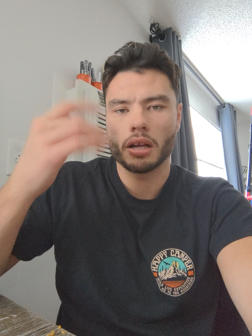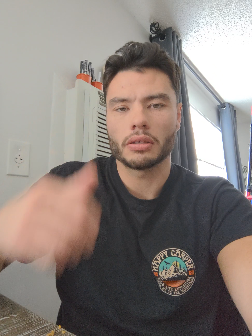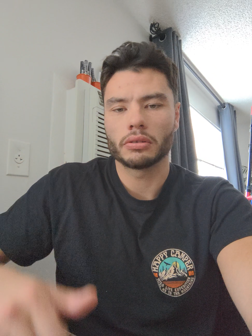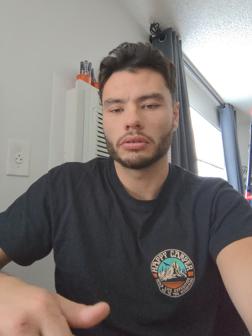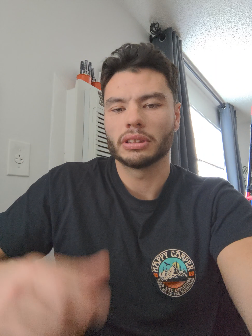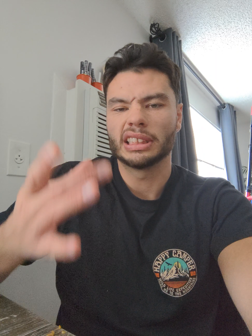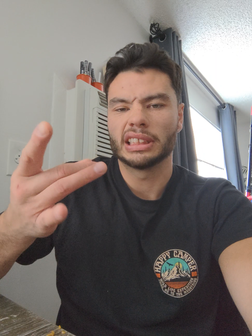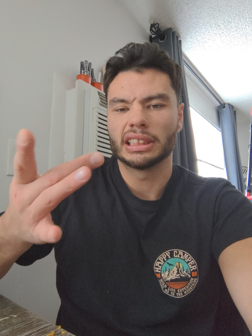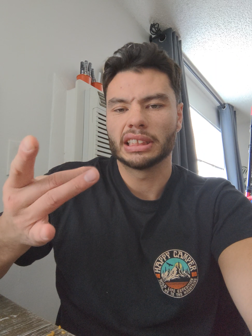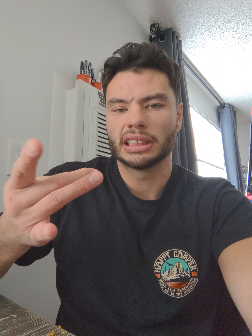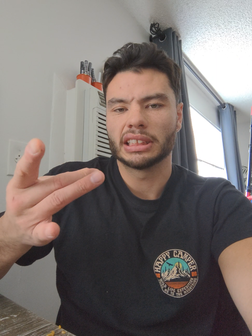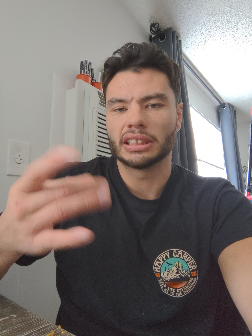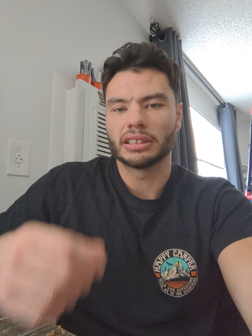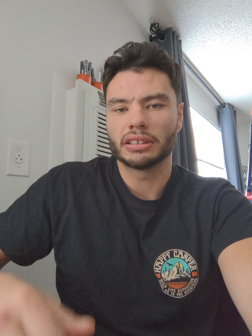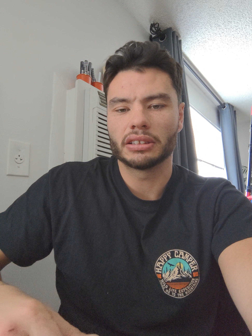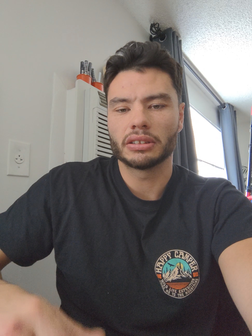sticky